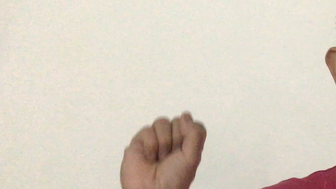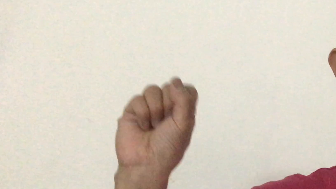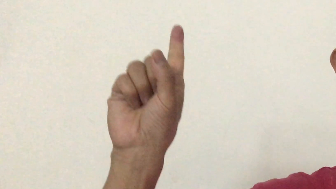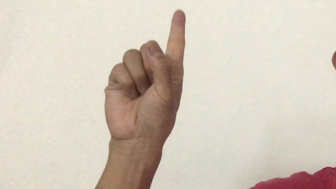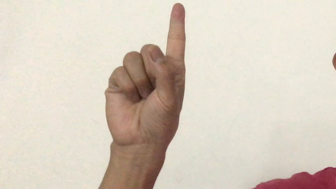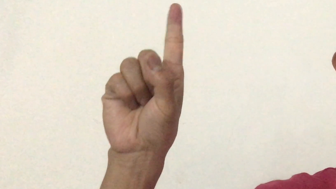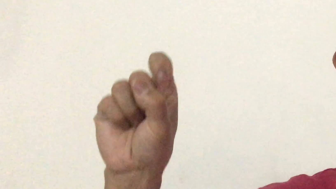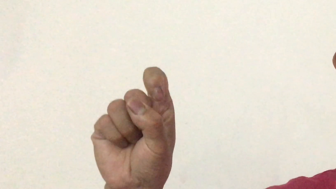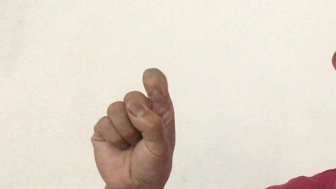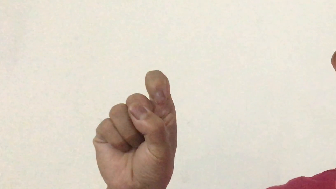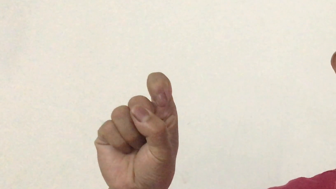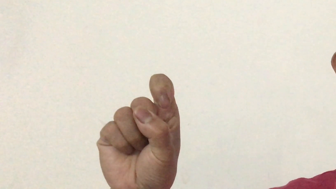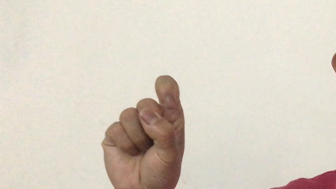अं